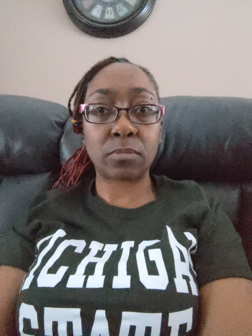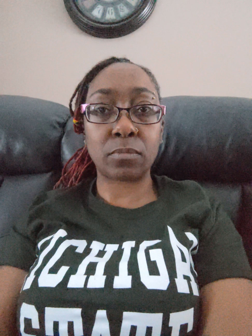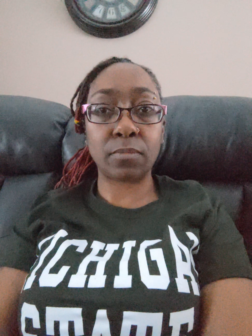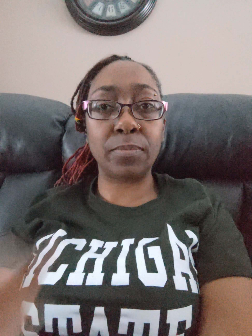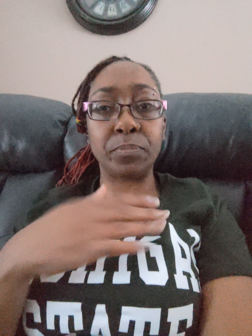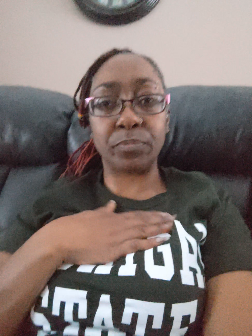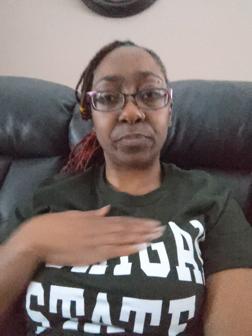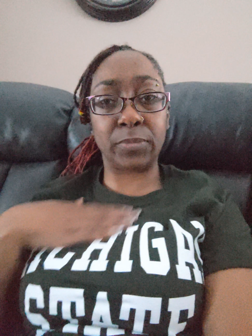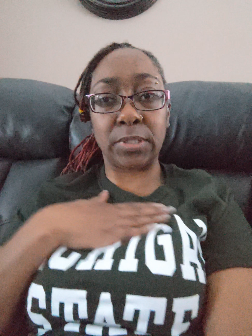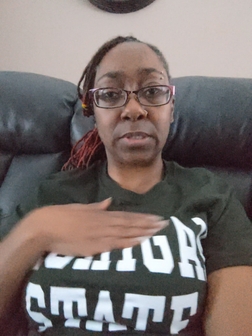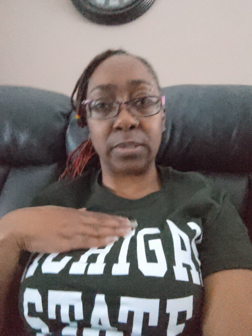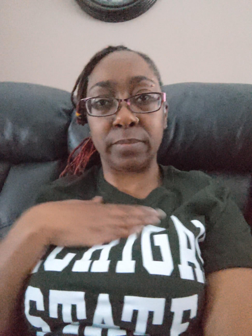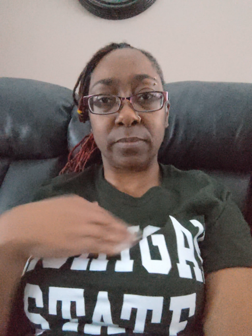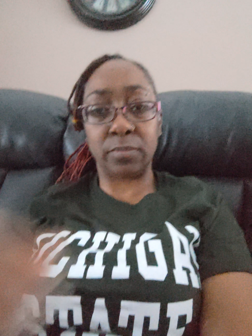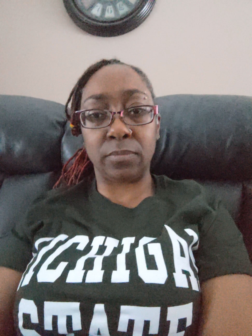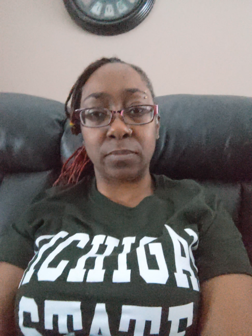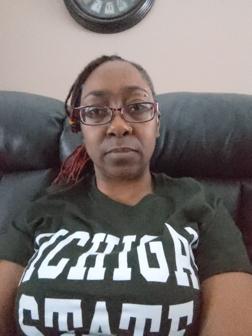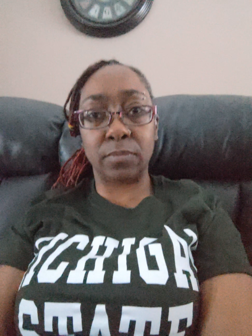please